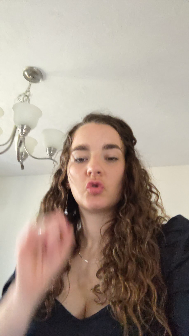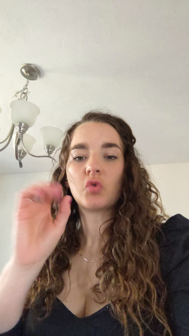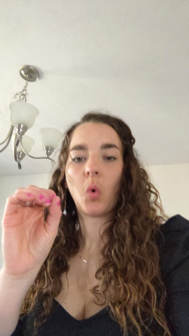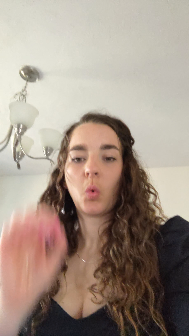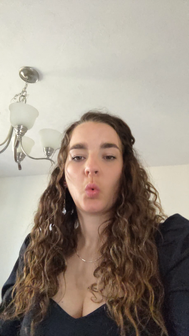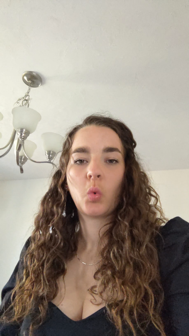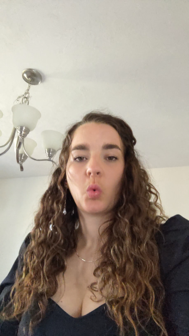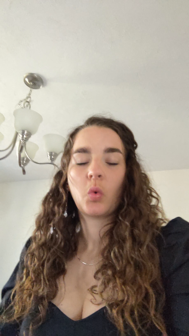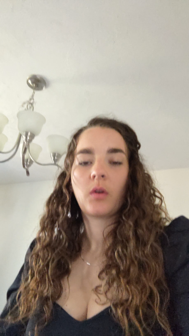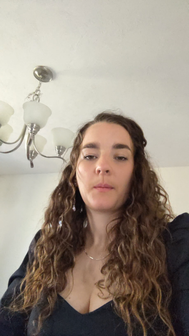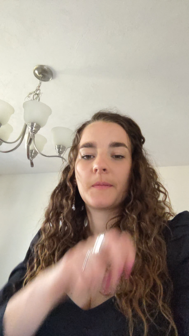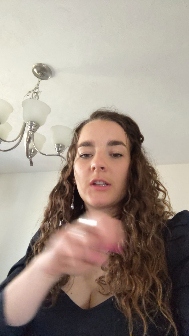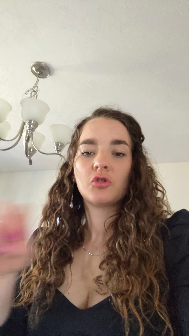bench